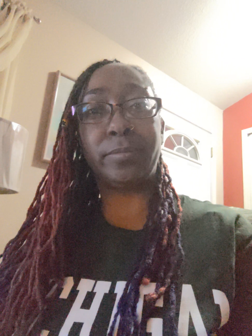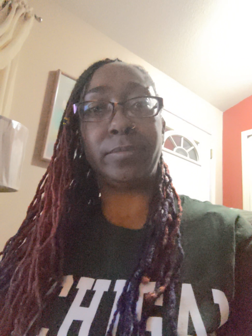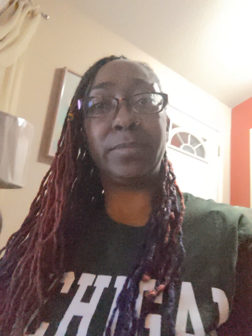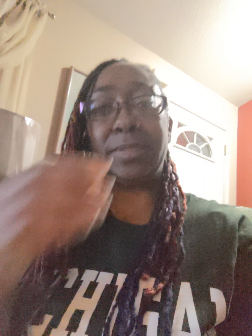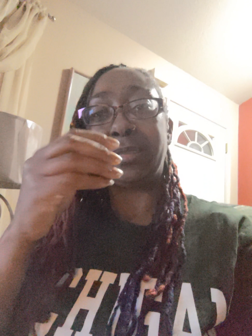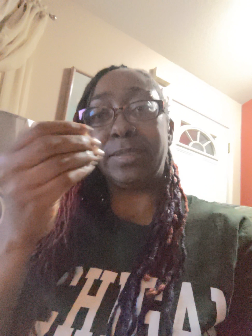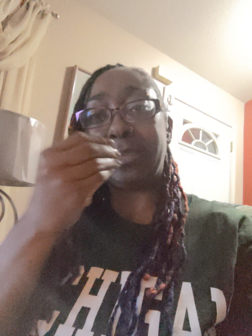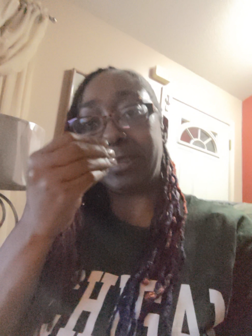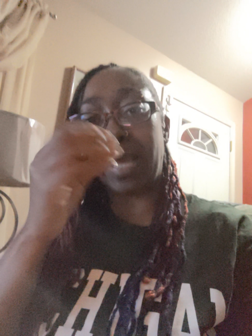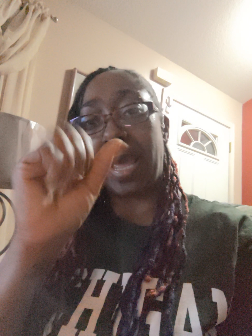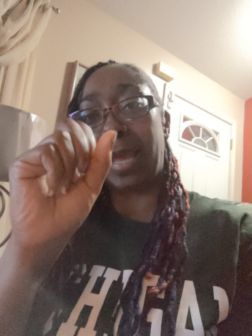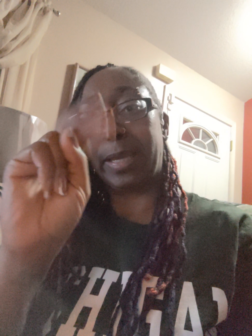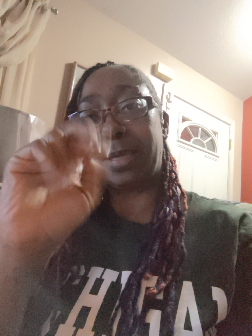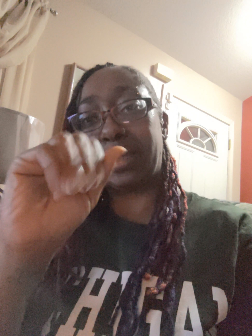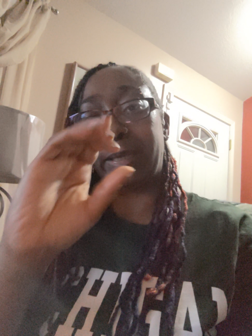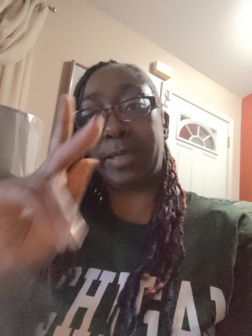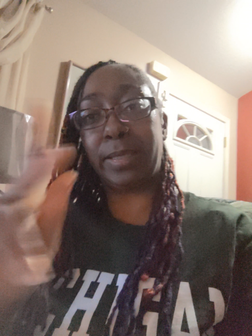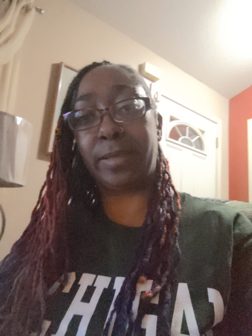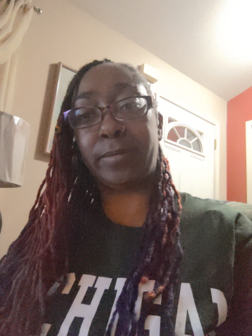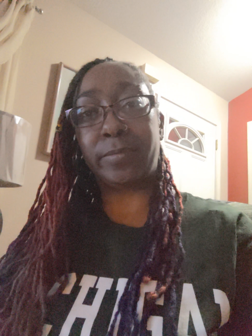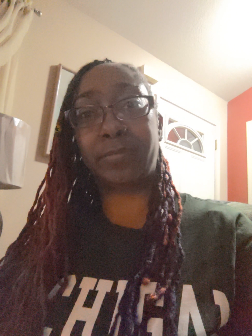snack